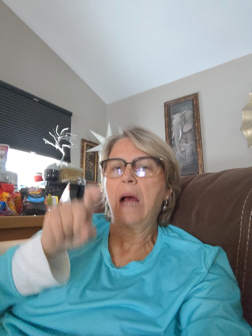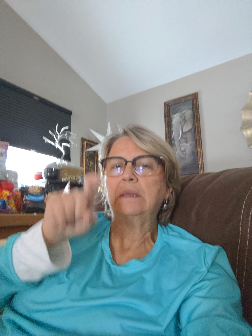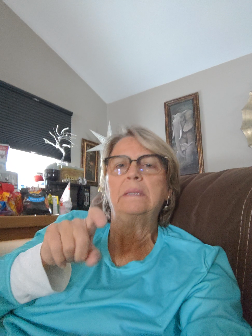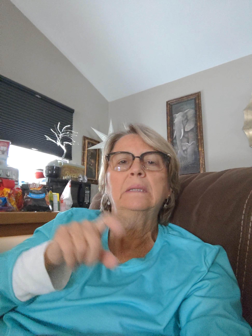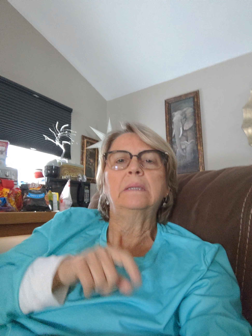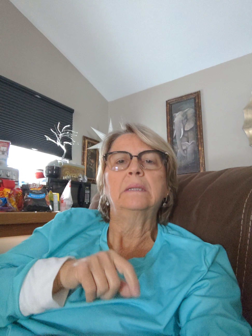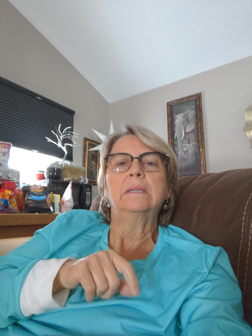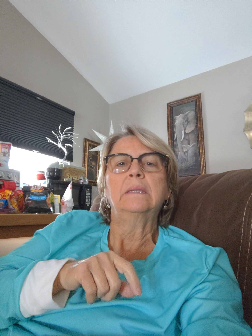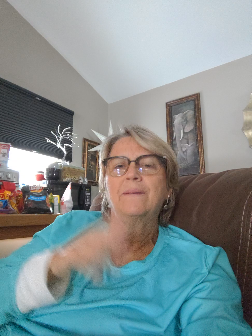closet